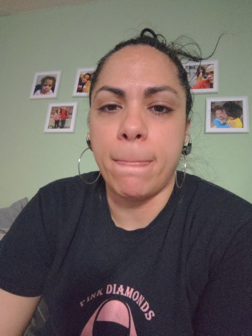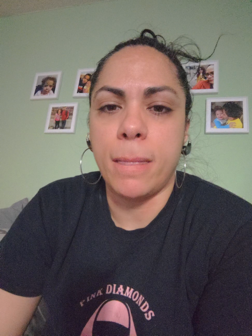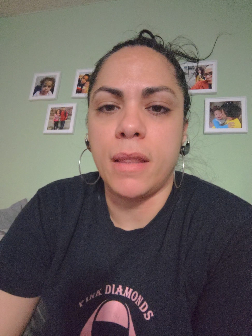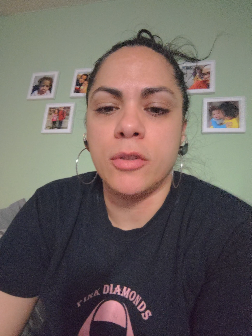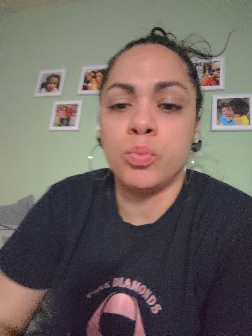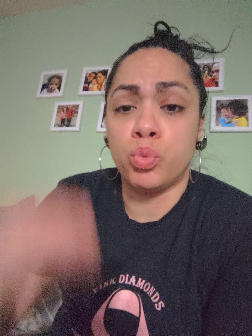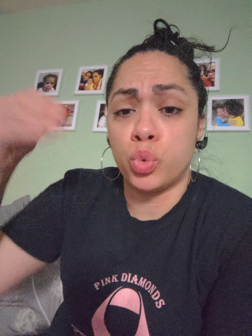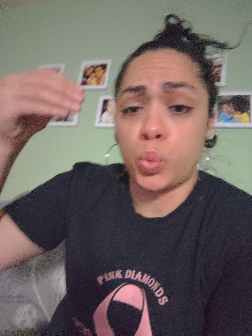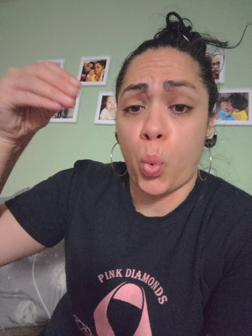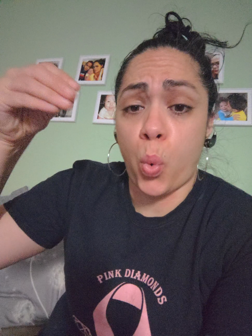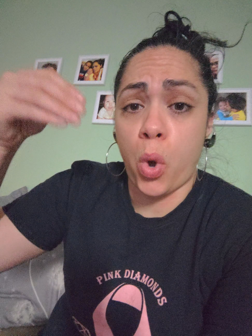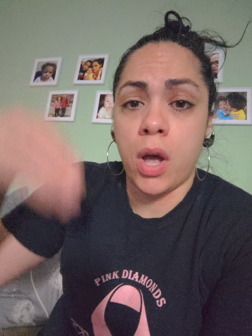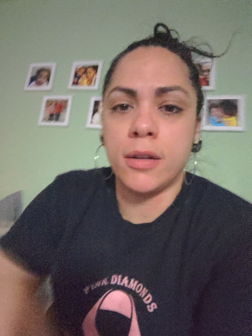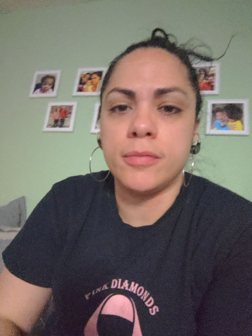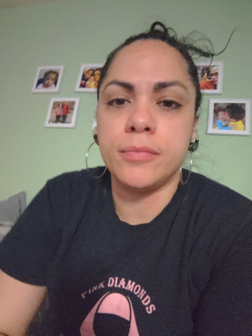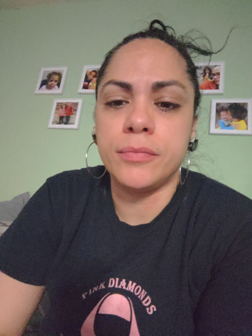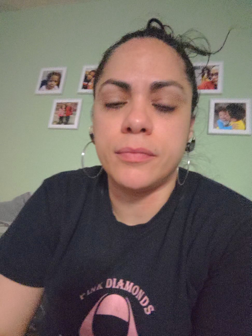store